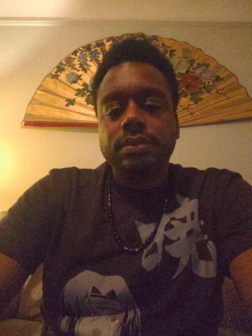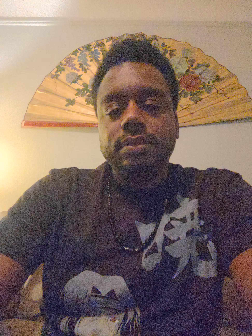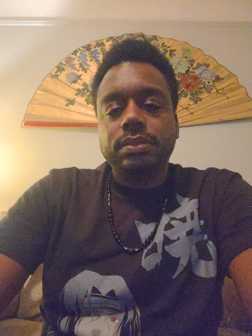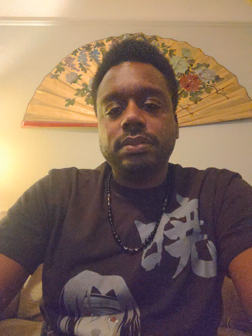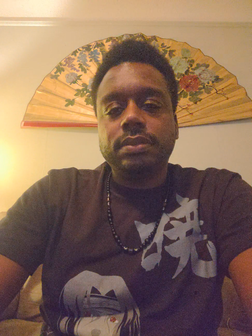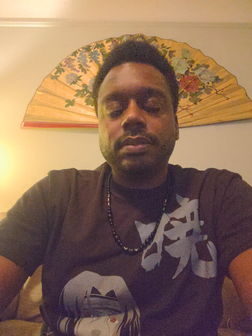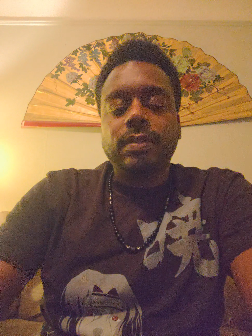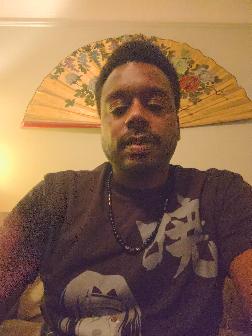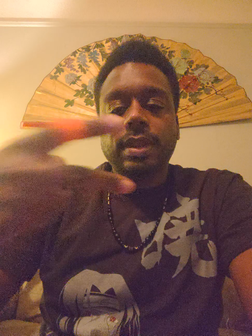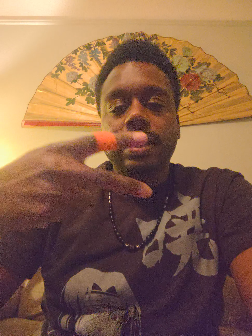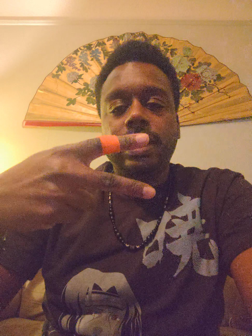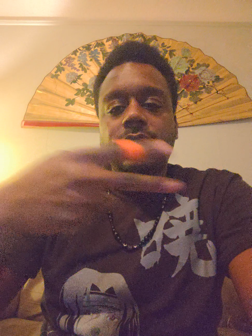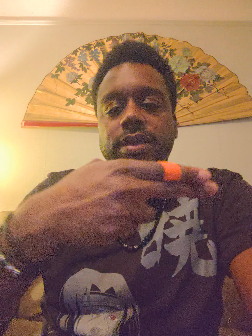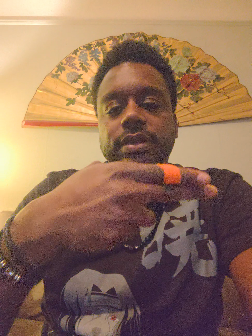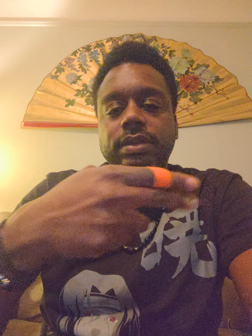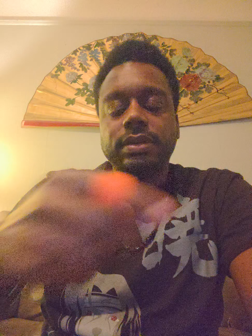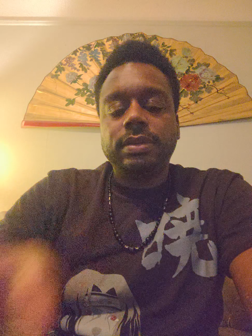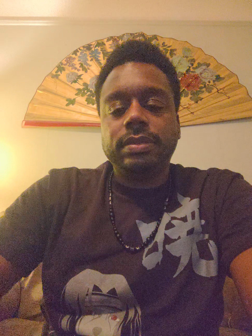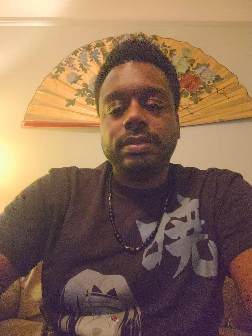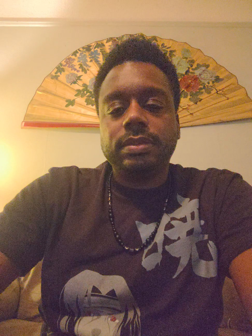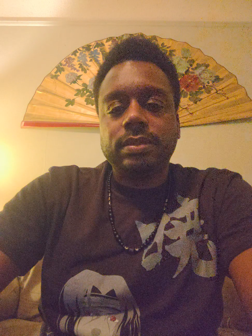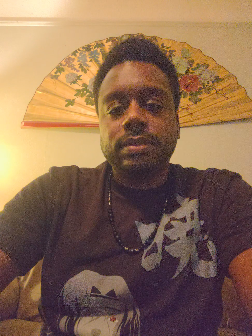cut